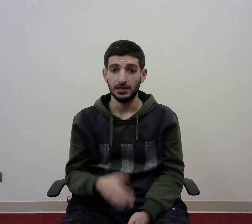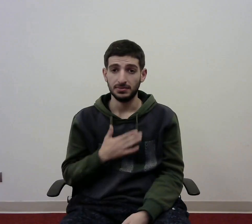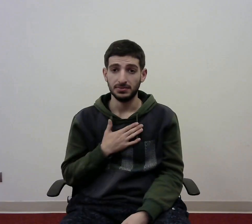mən